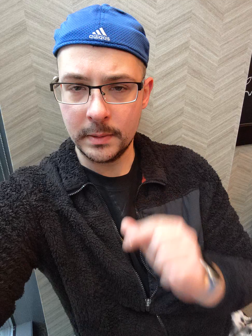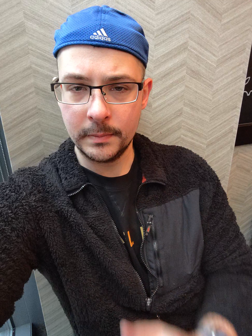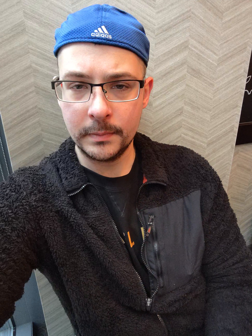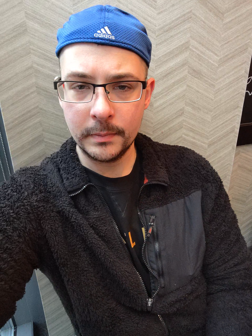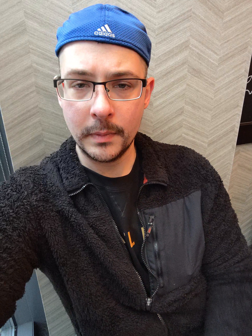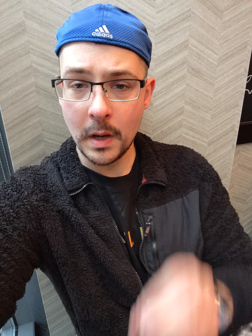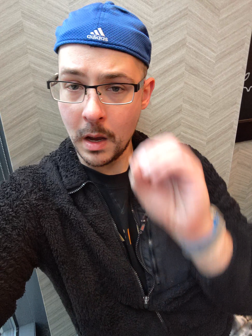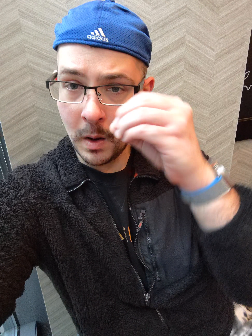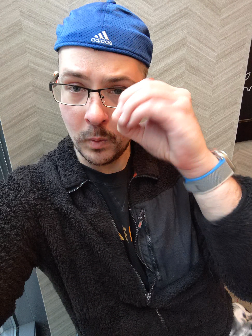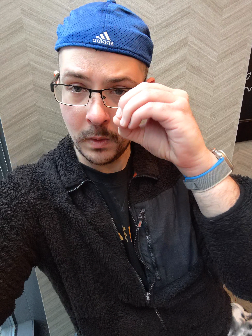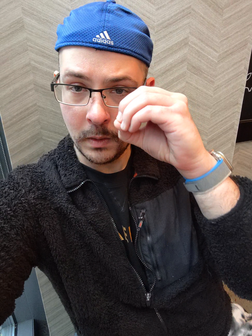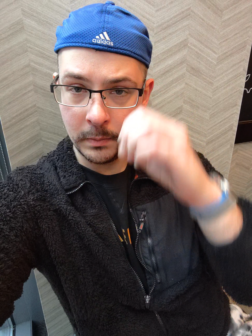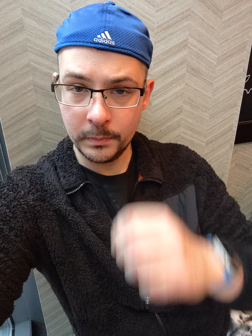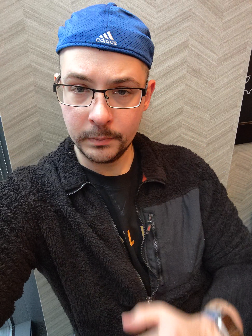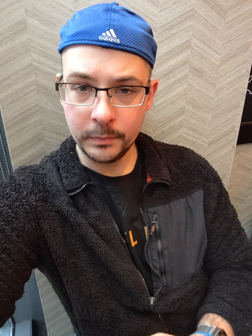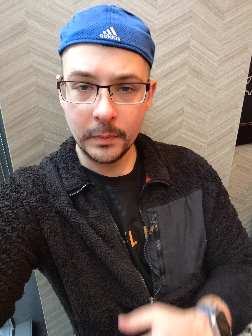owl